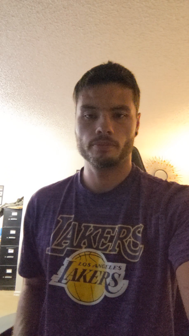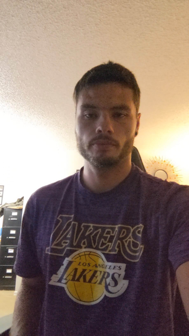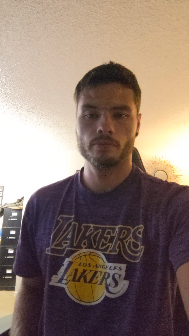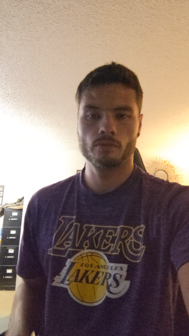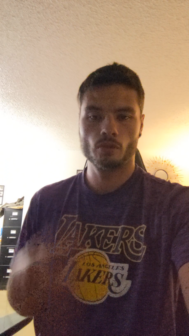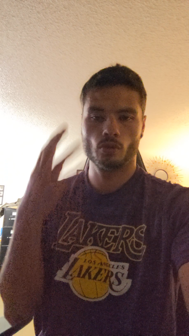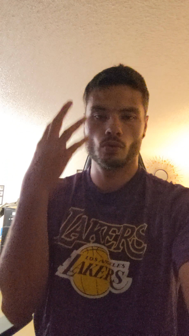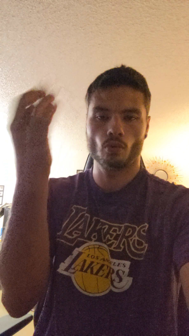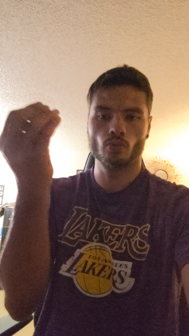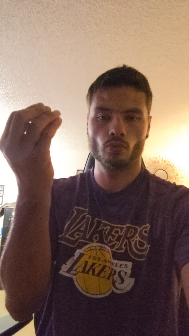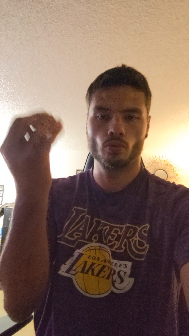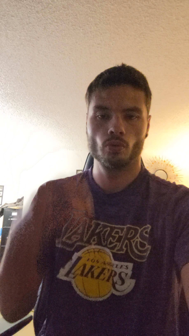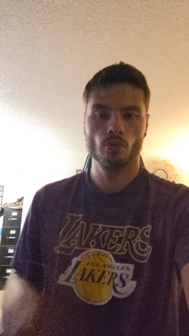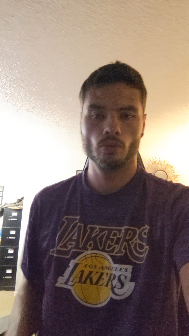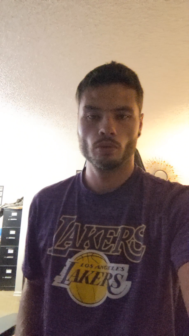going to